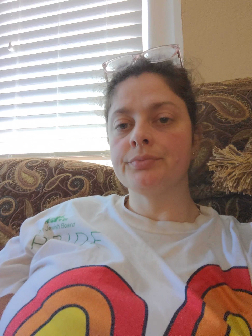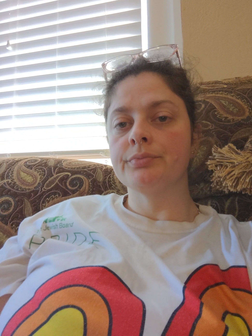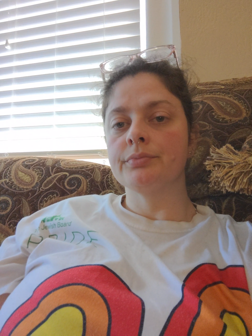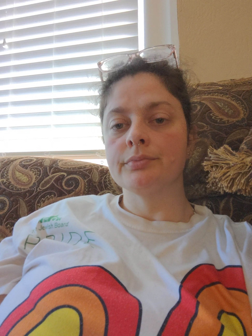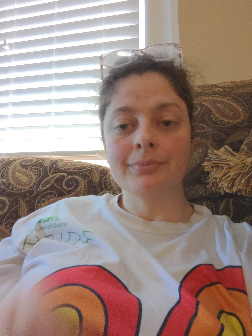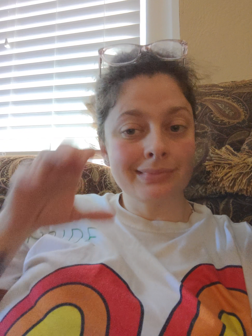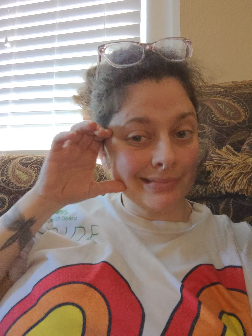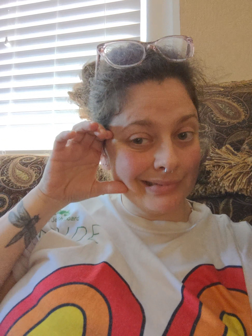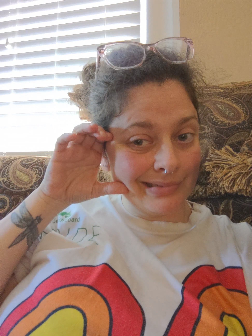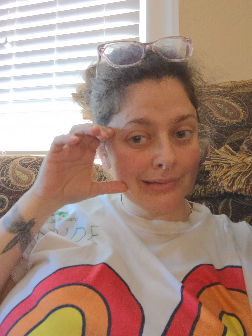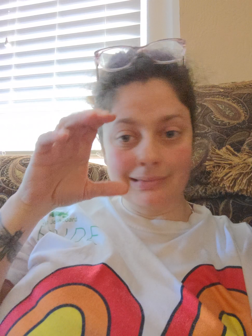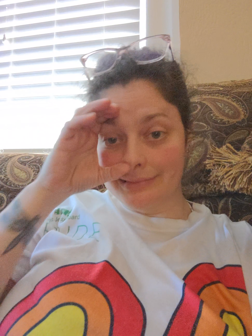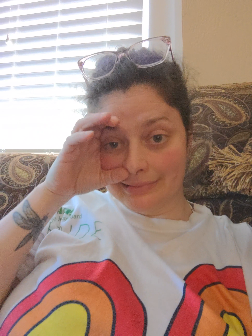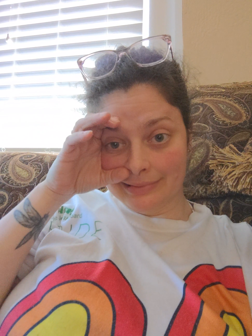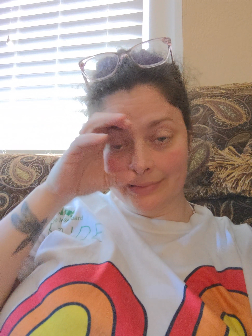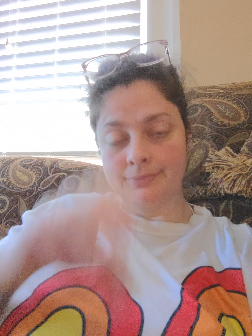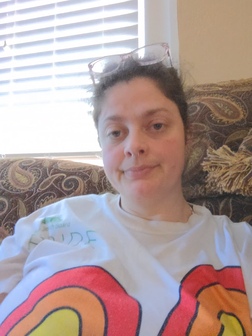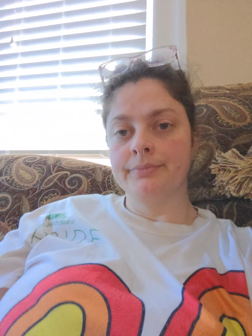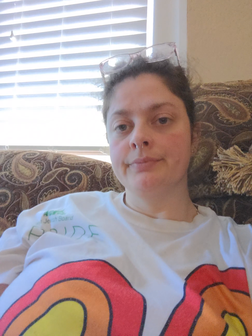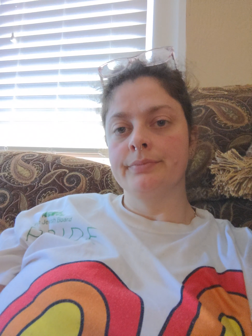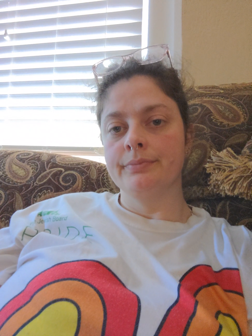listen